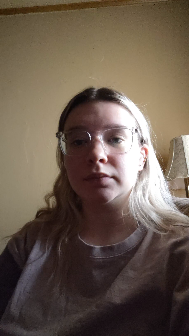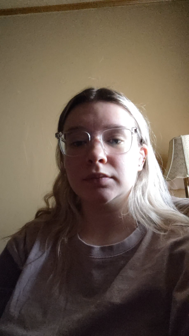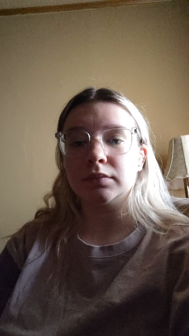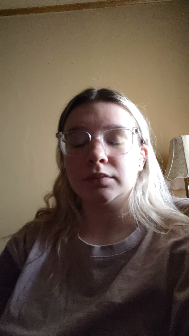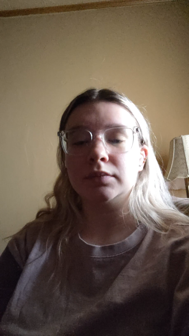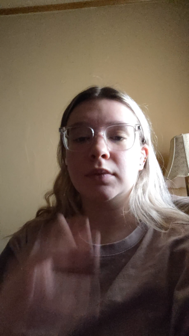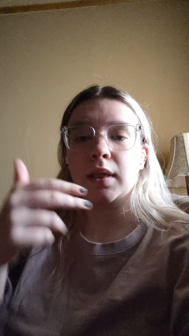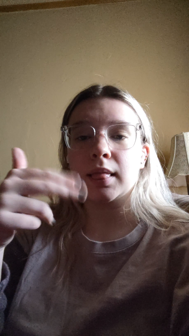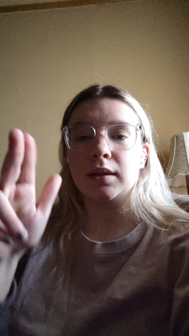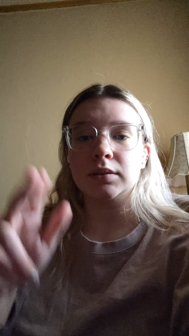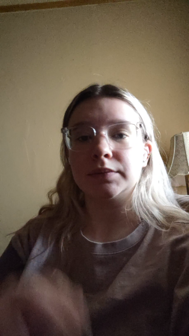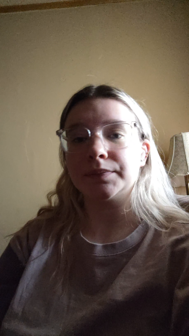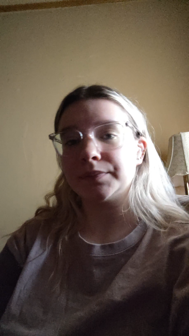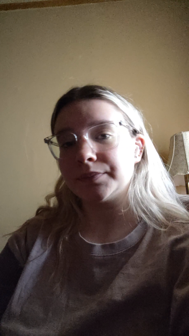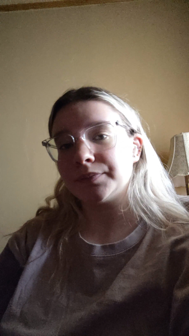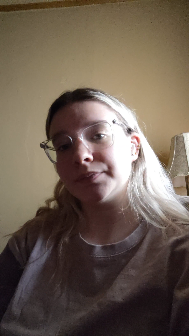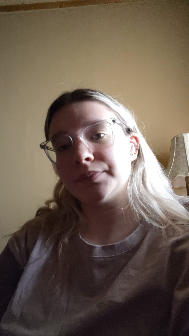lick